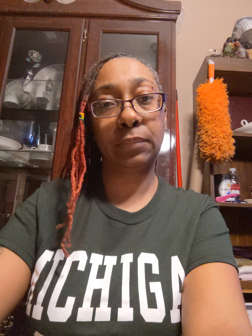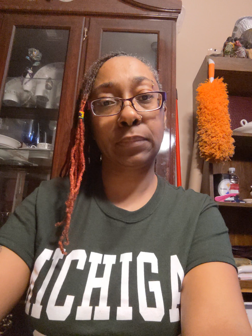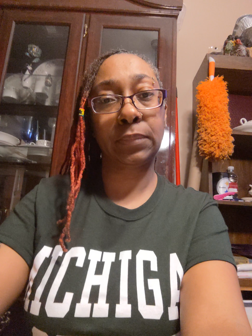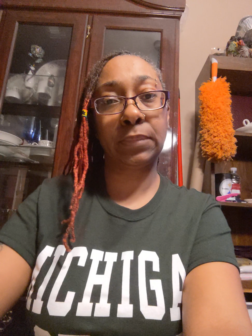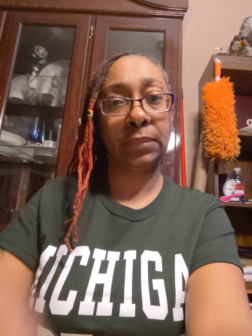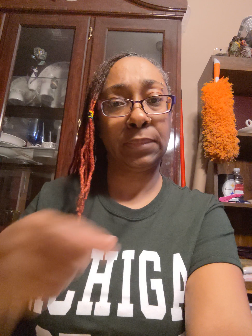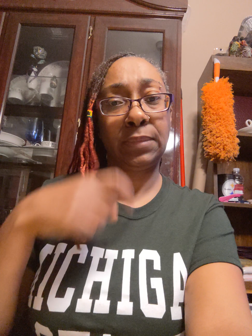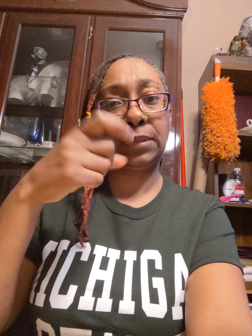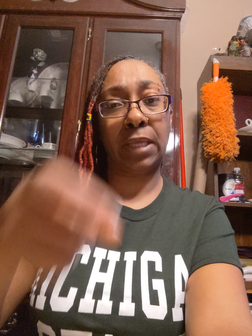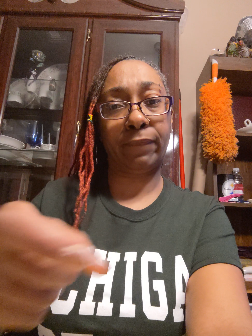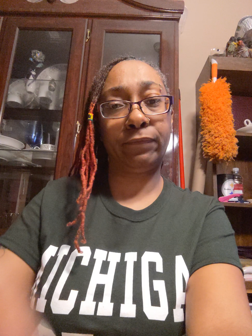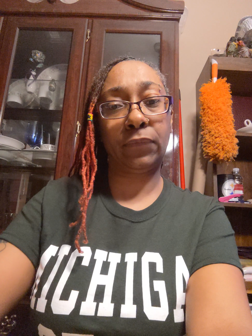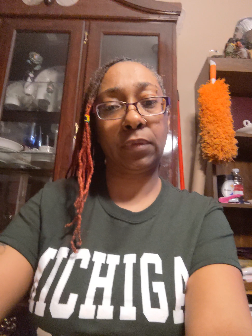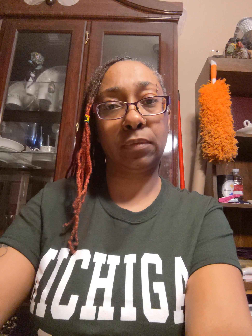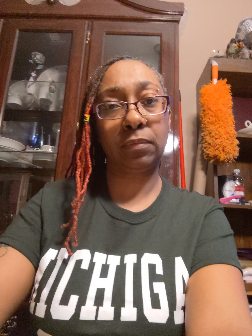gift